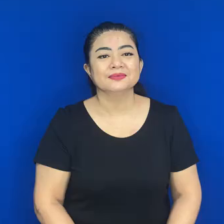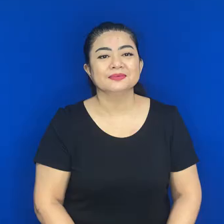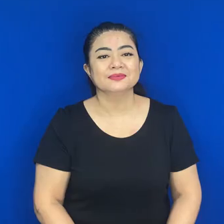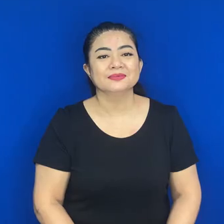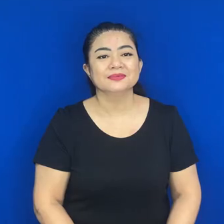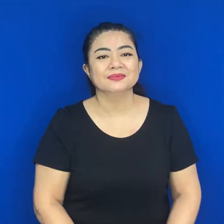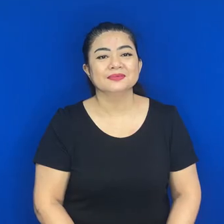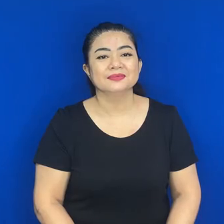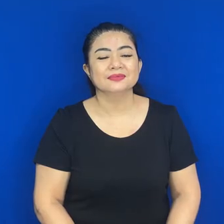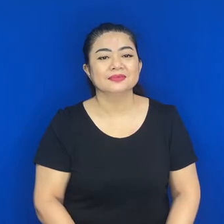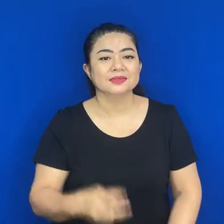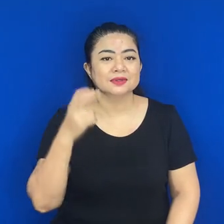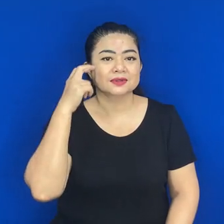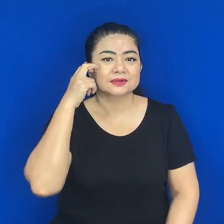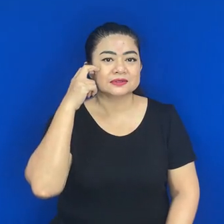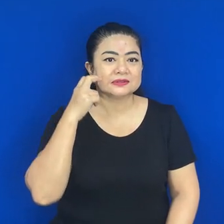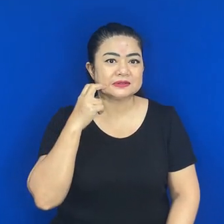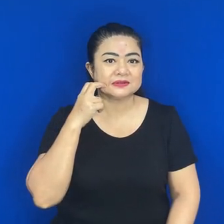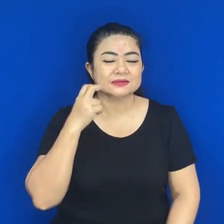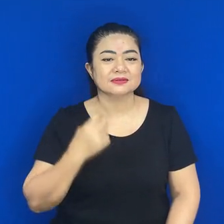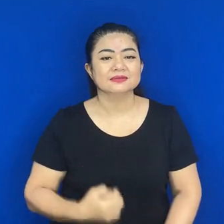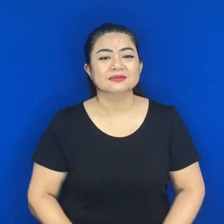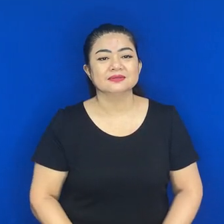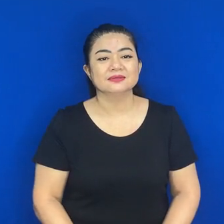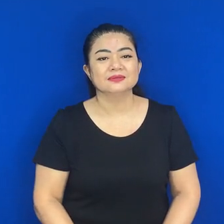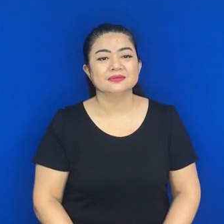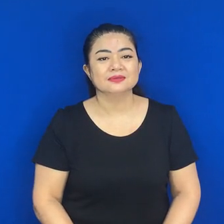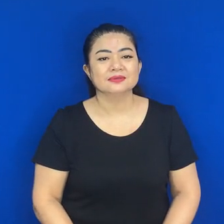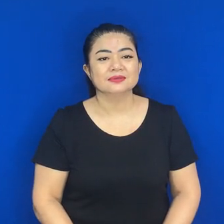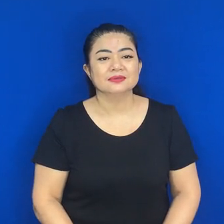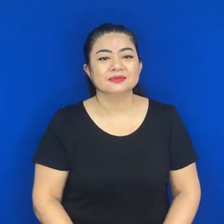wine